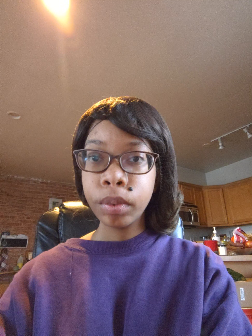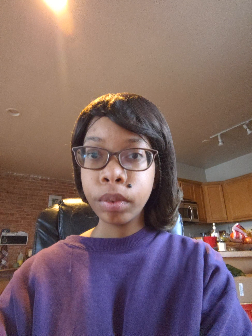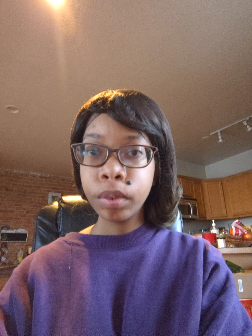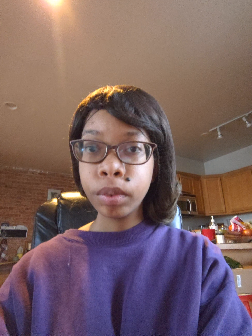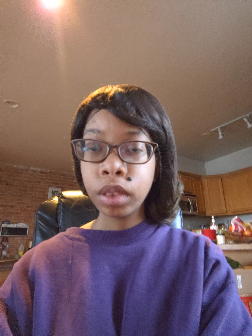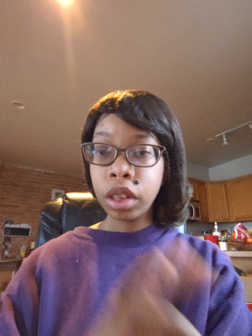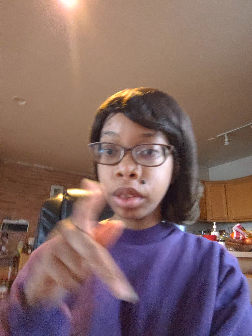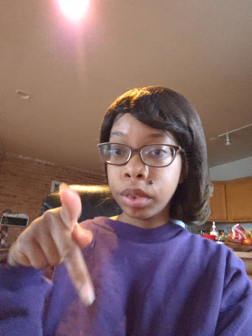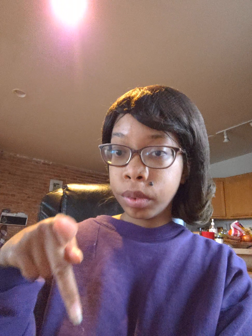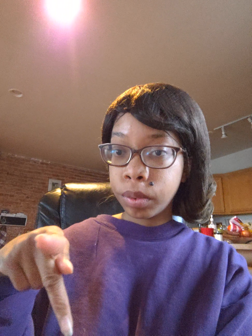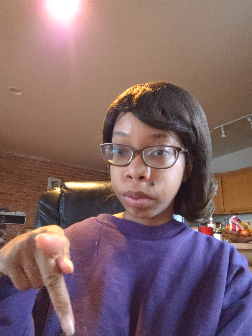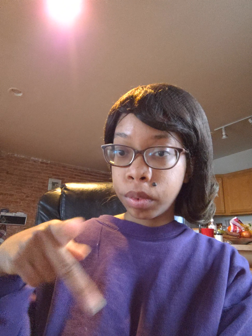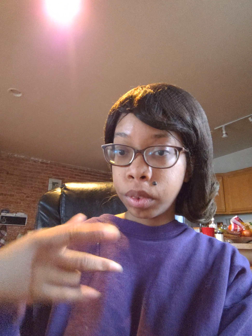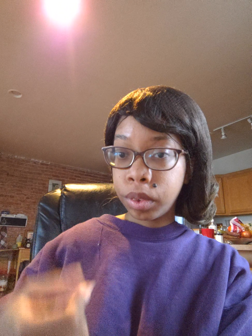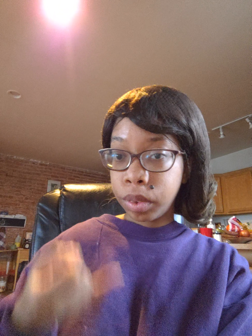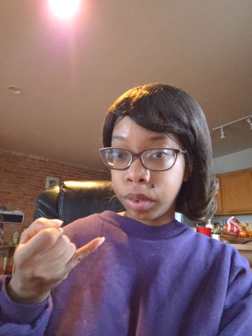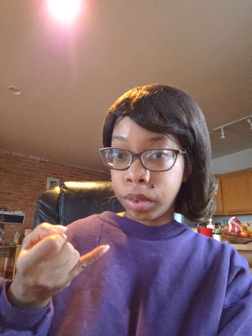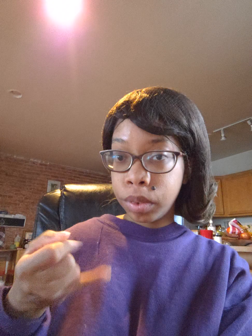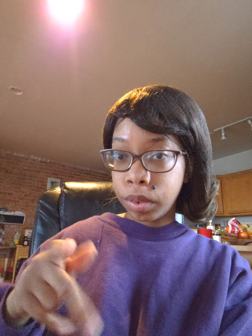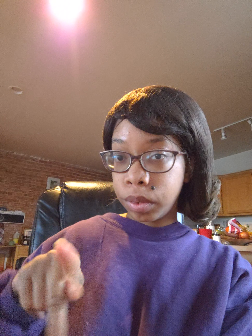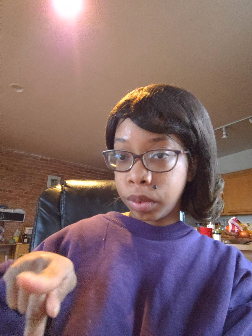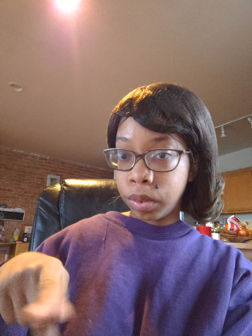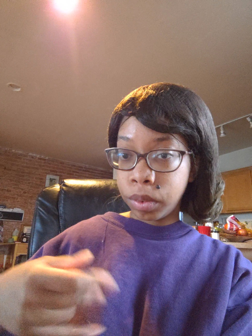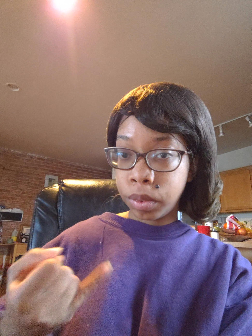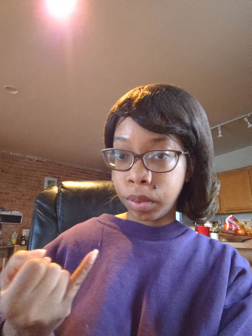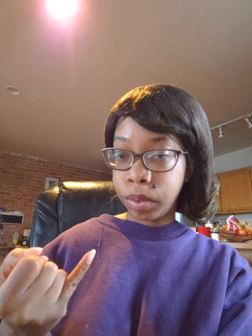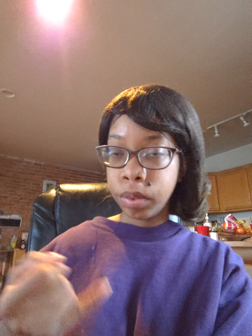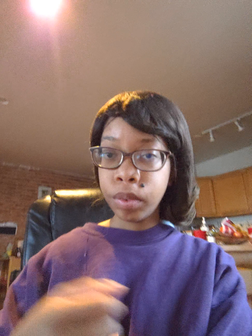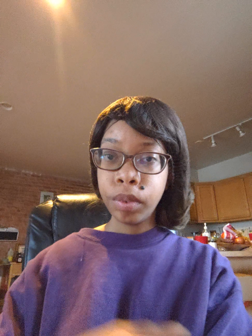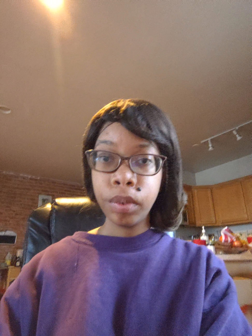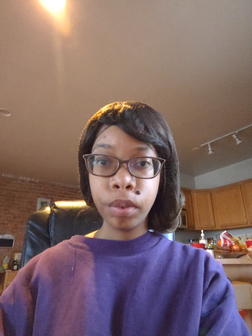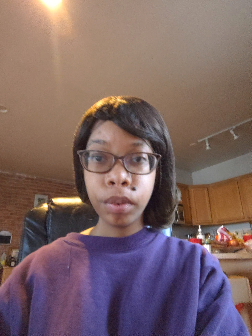pajamas